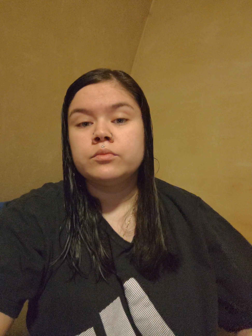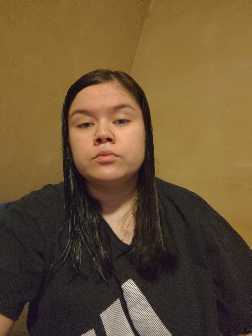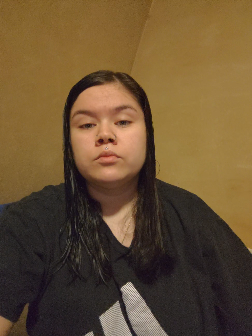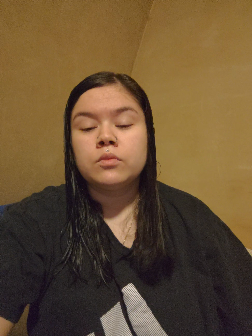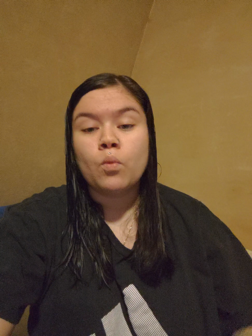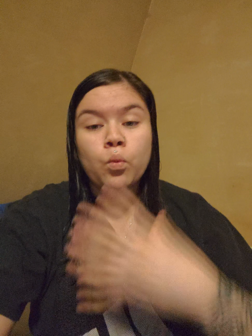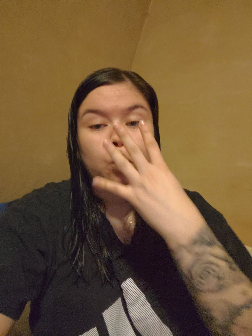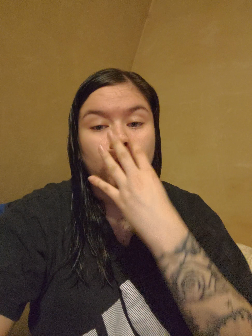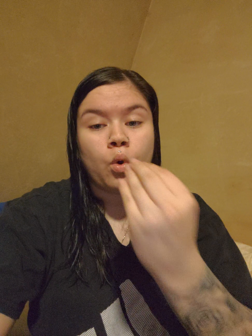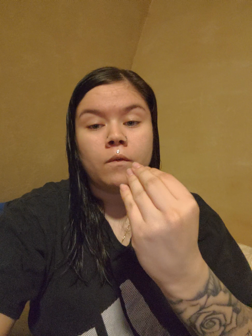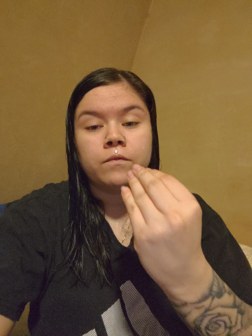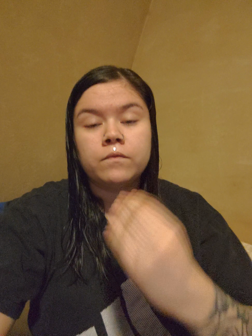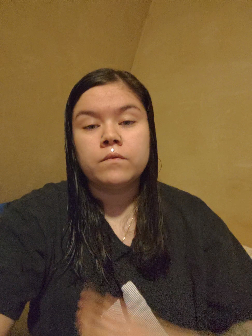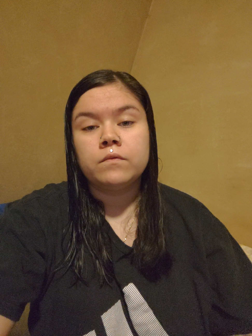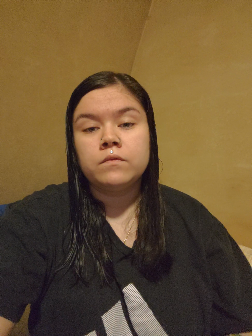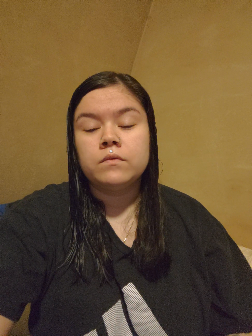wolf